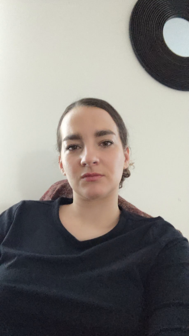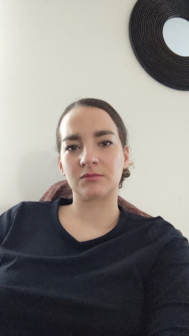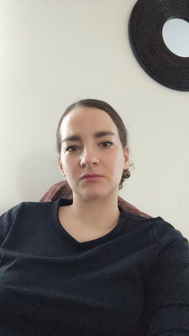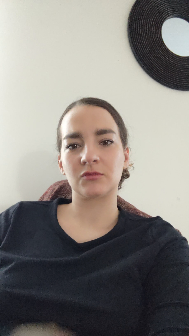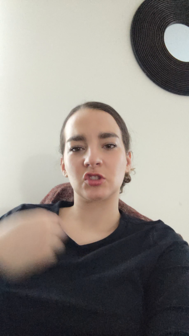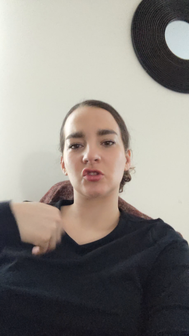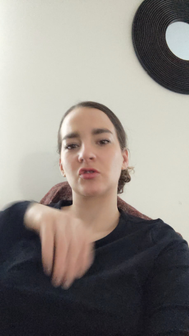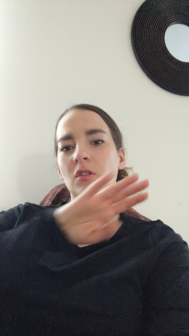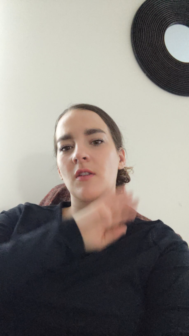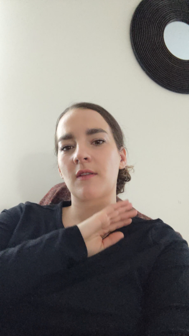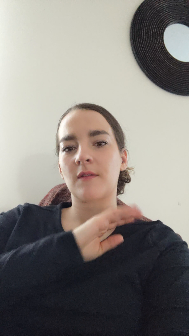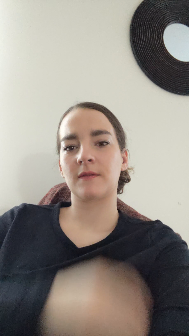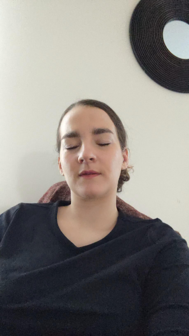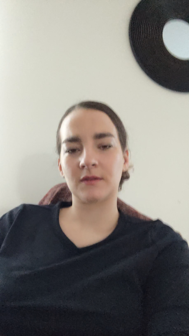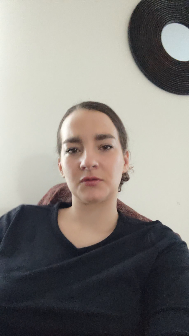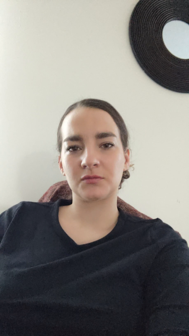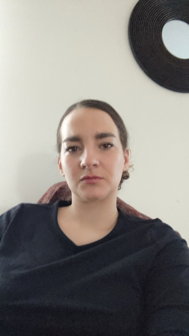scarf